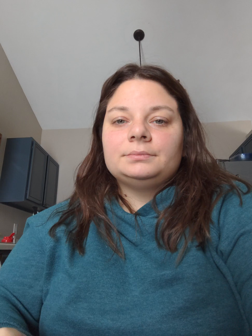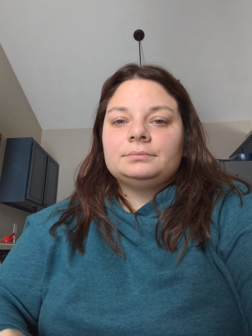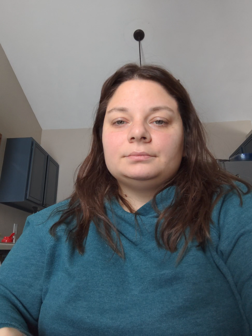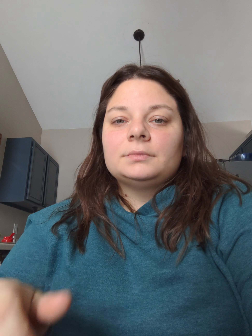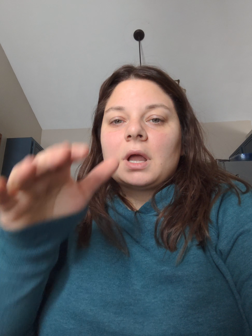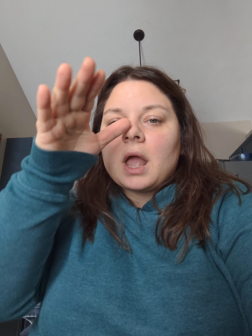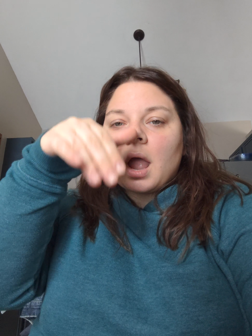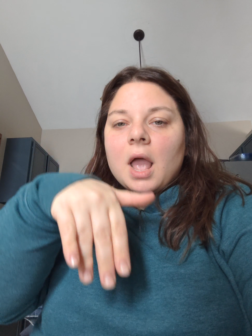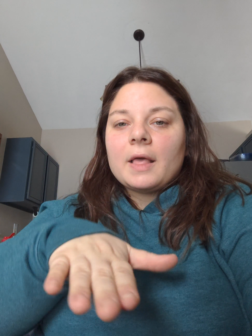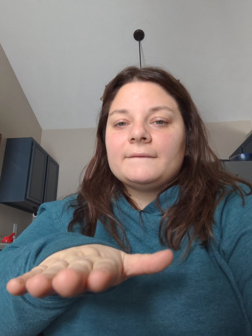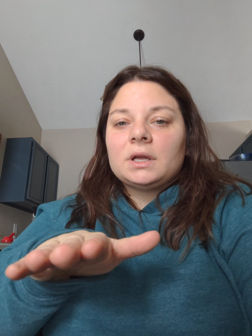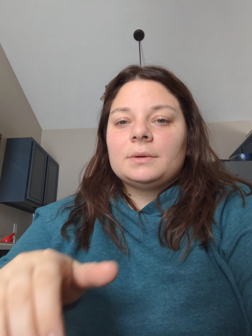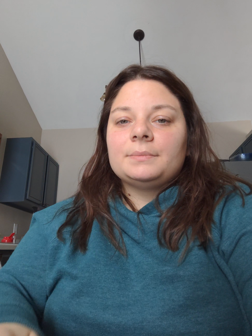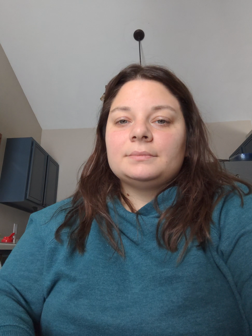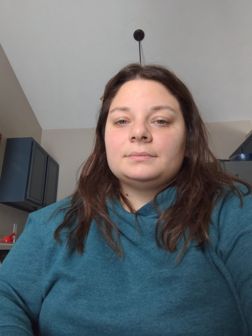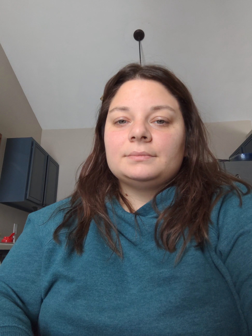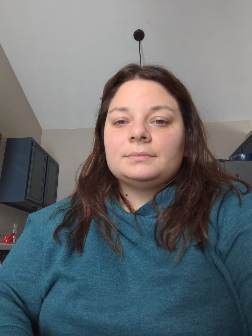elephant